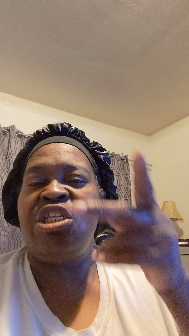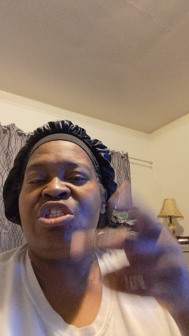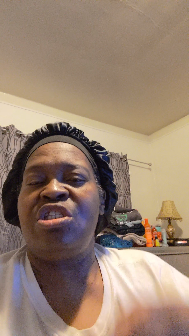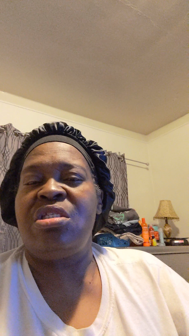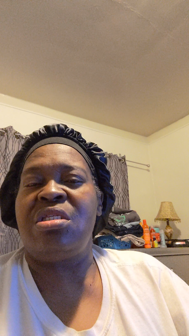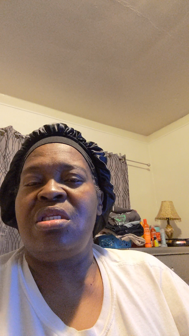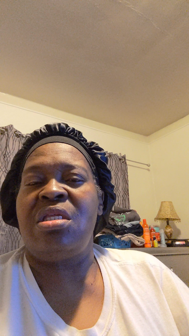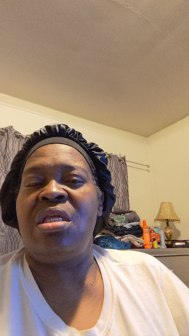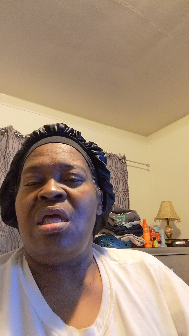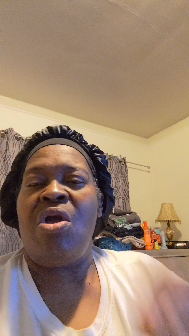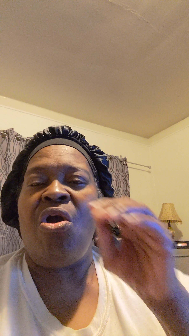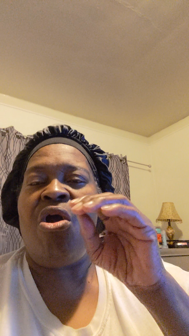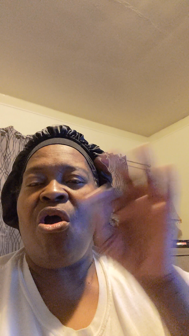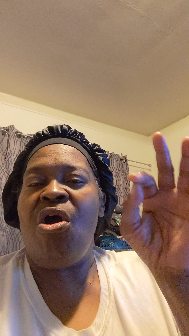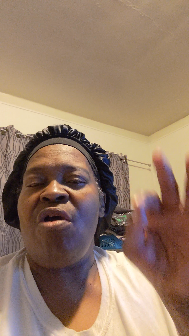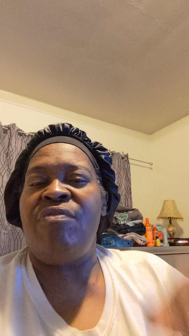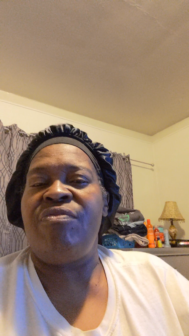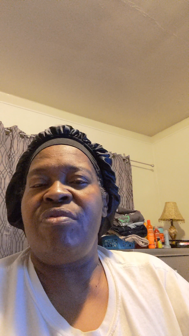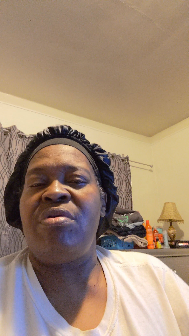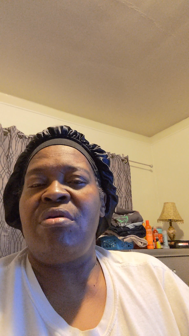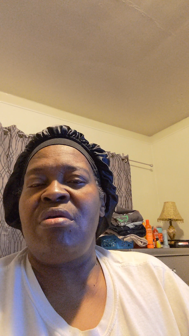off